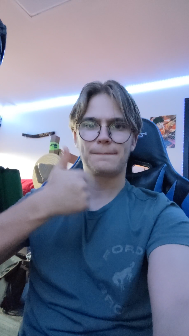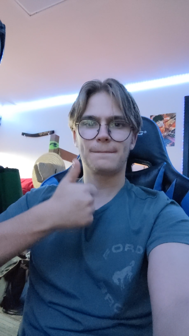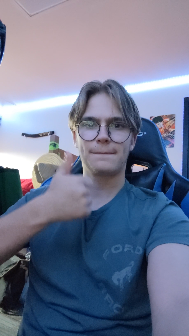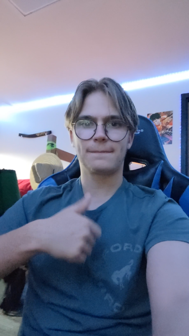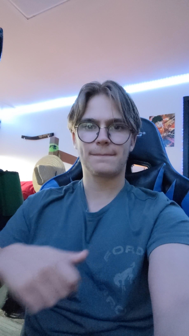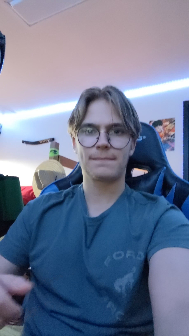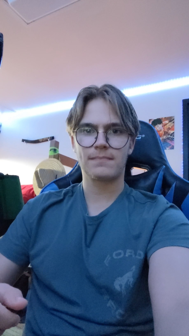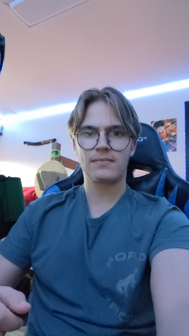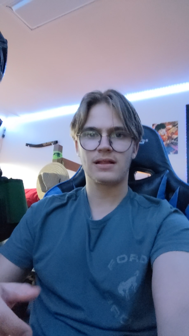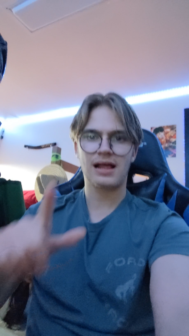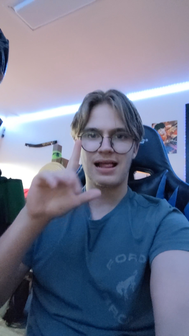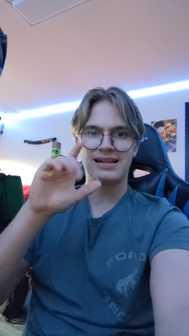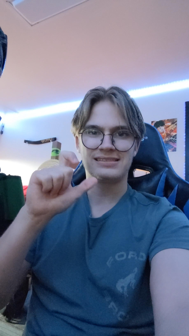leg